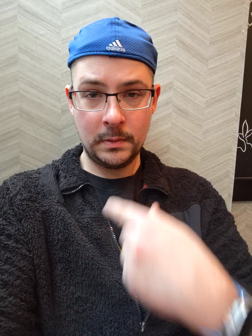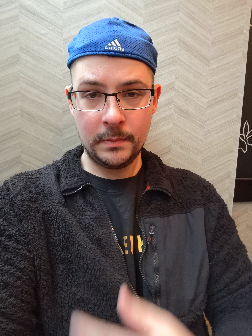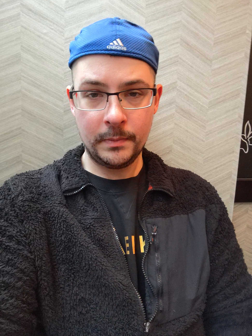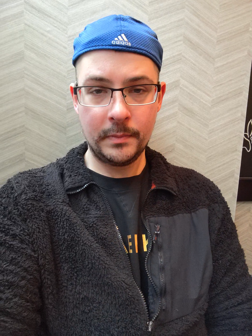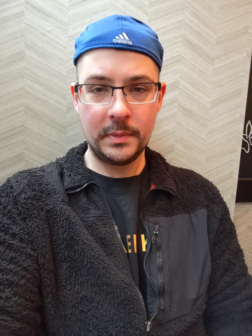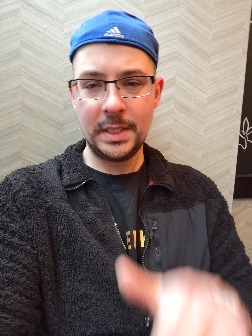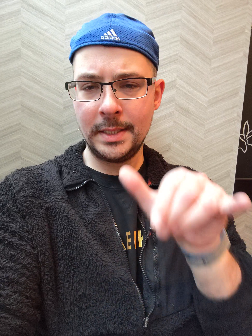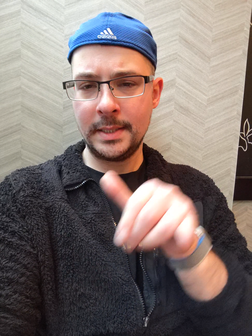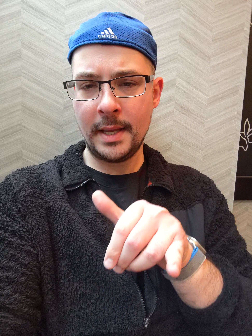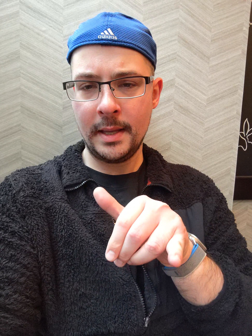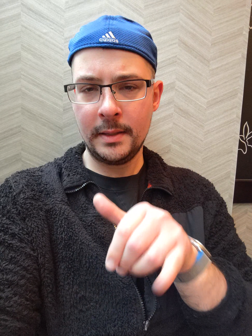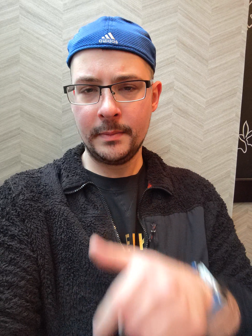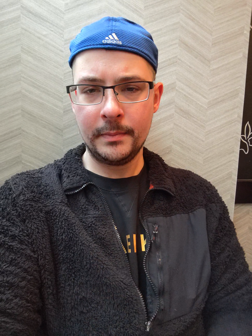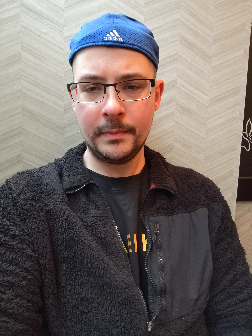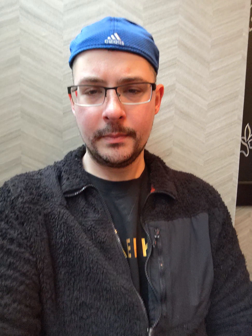stay